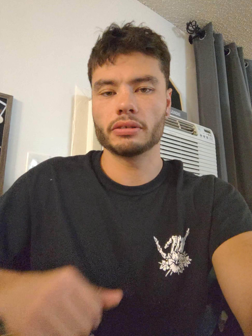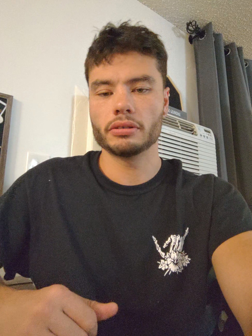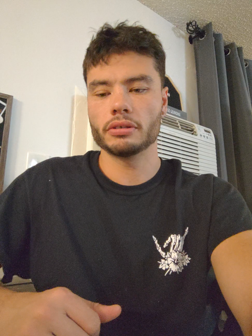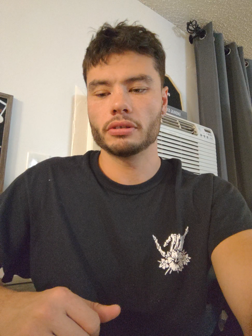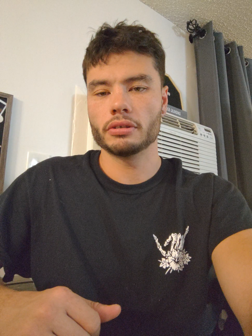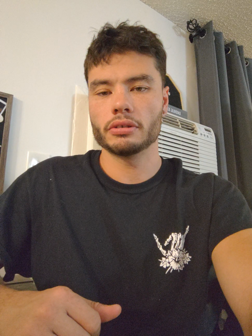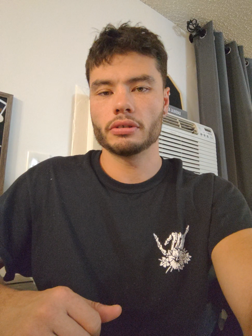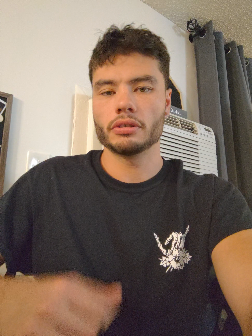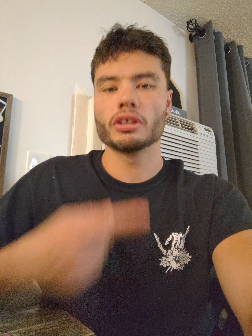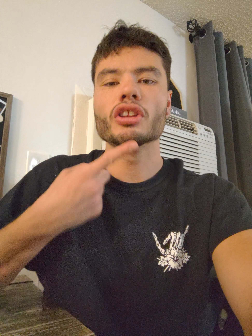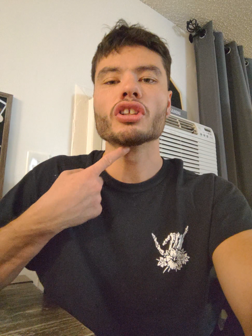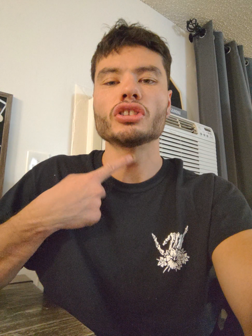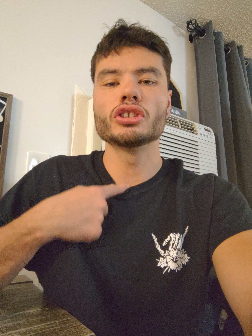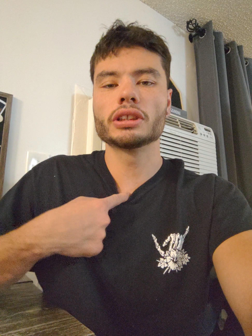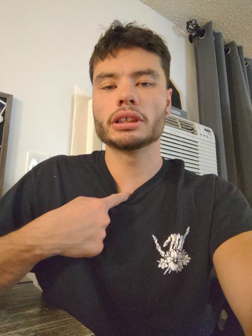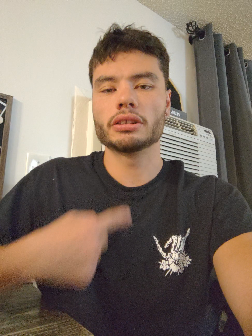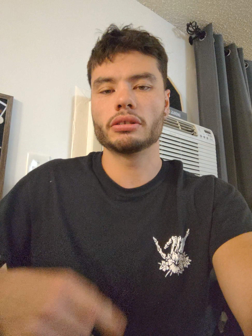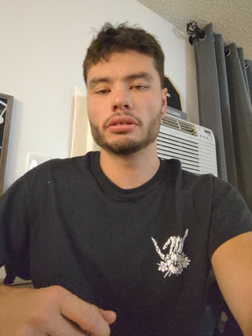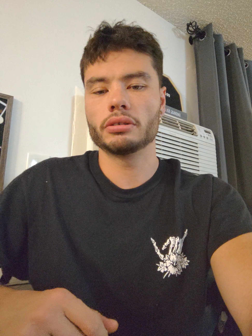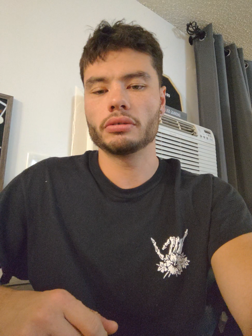thirsty